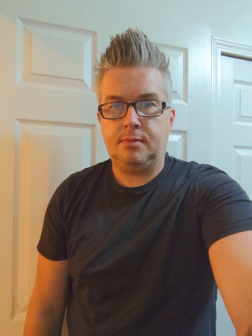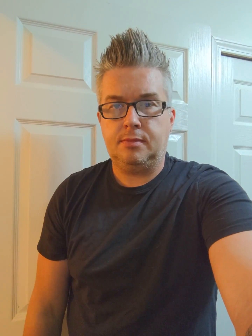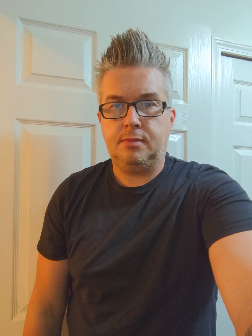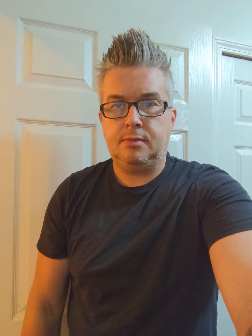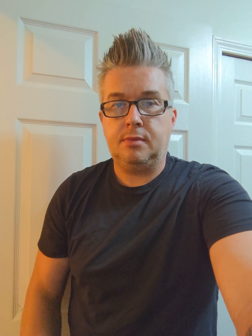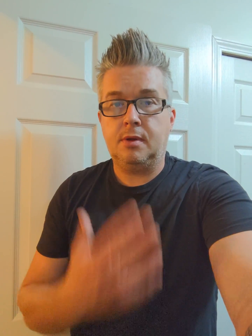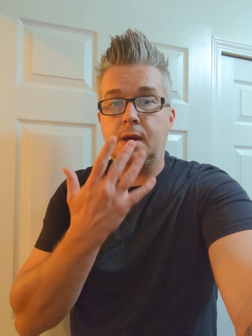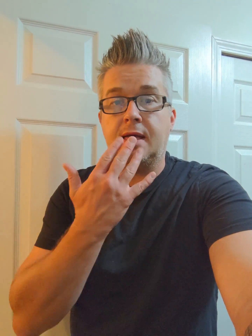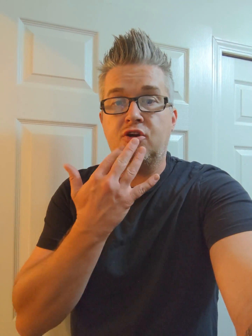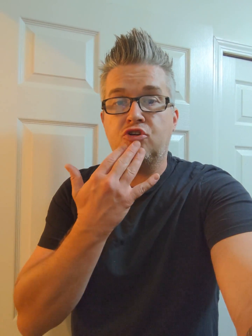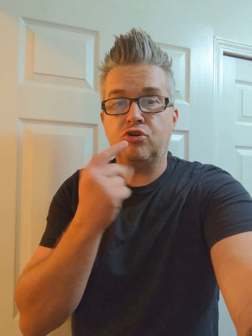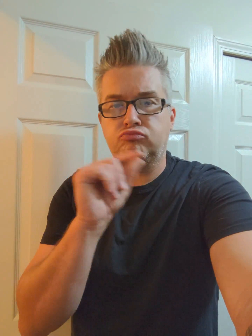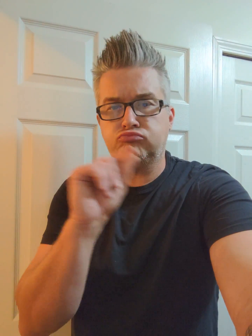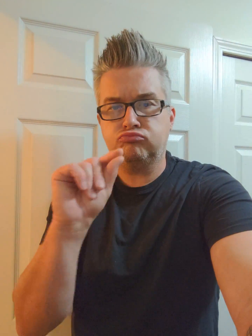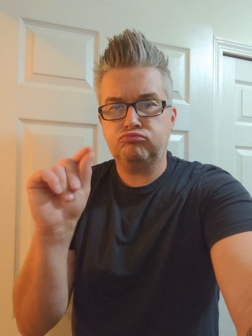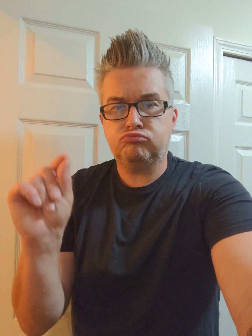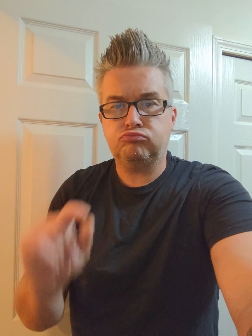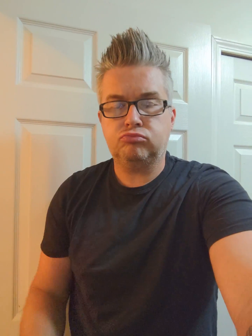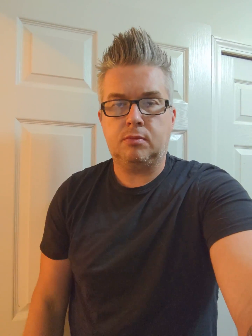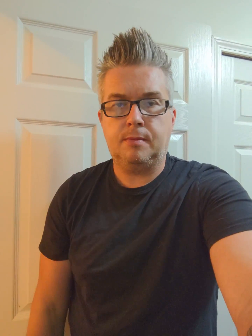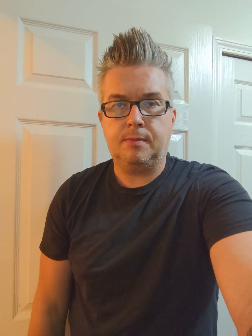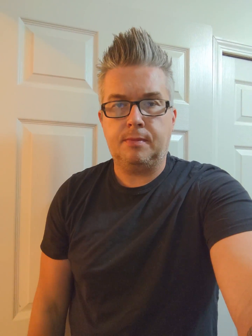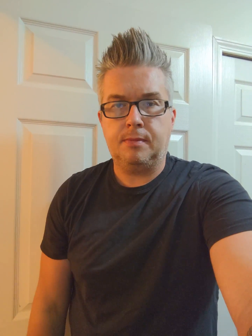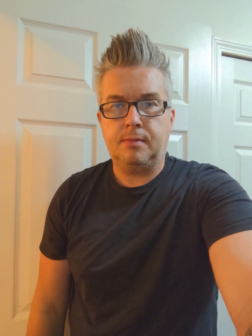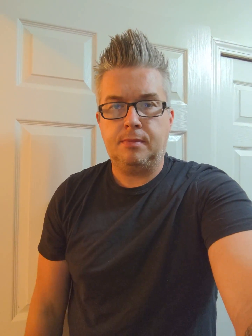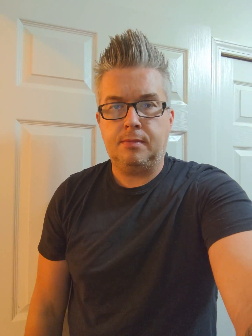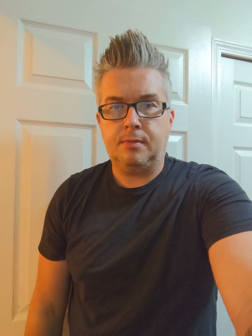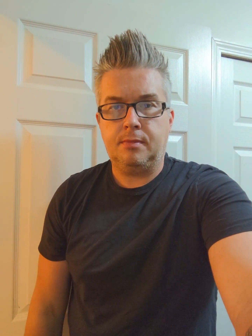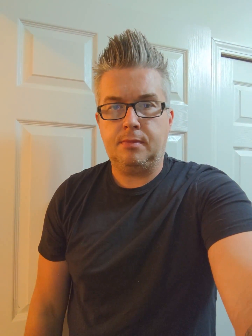crayon